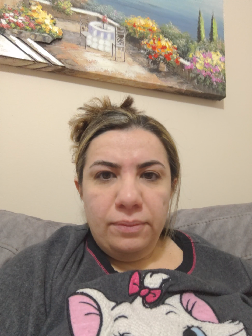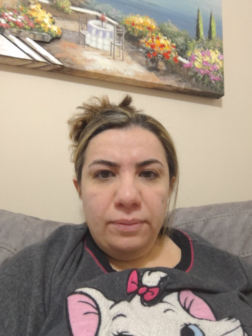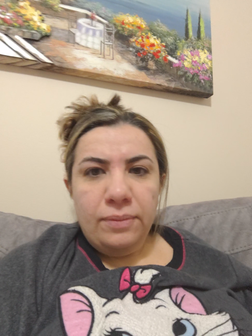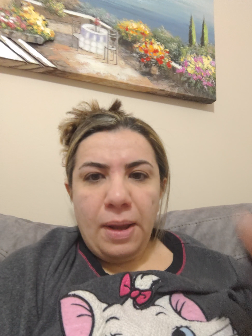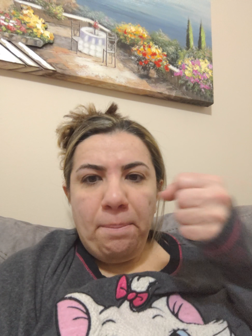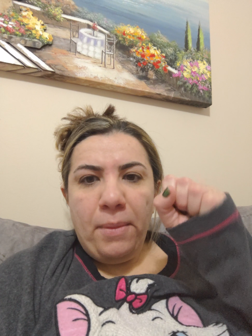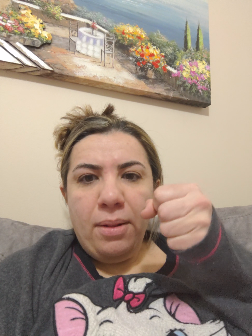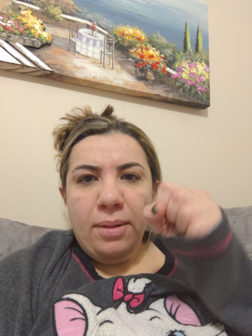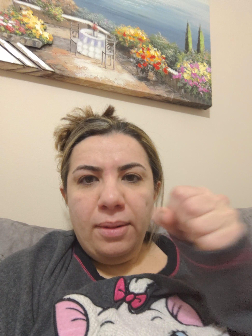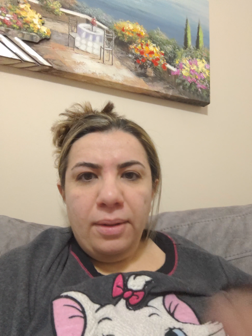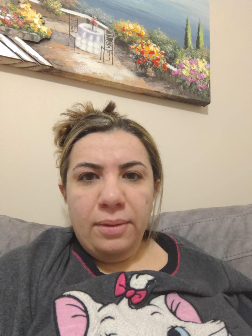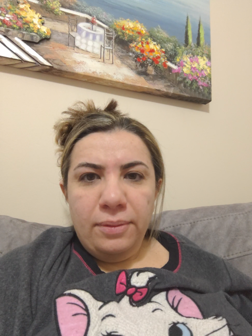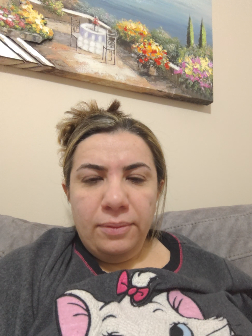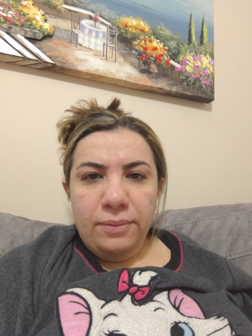make